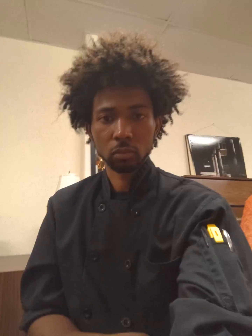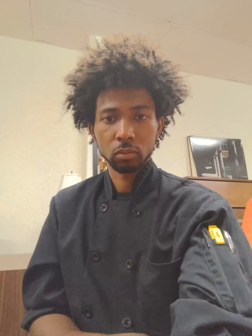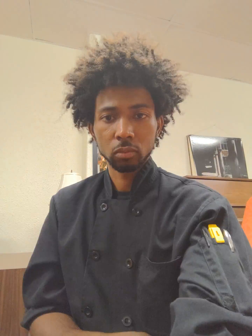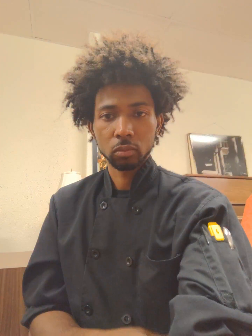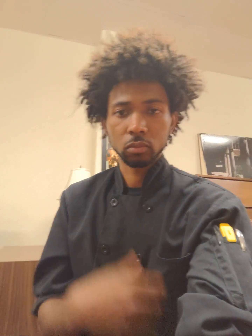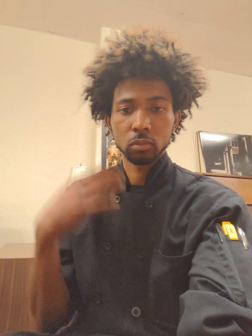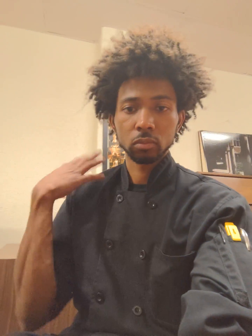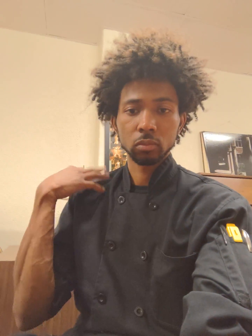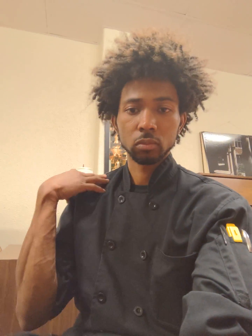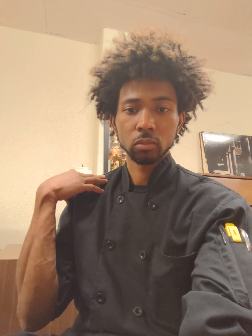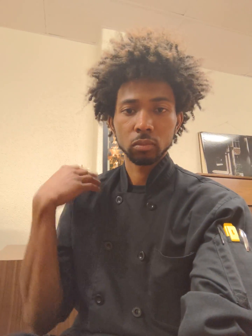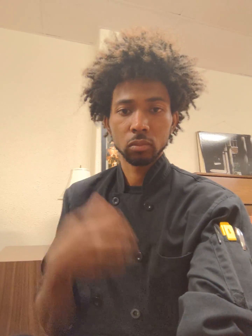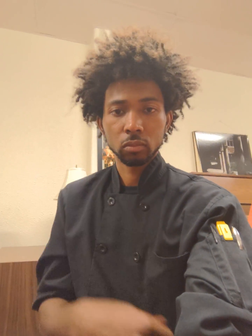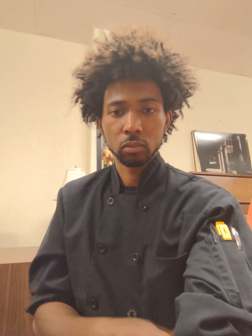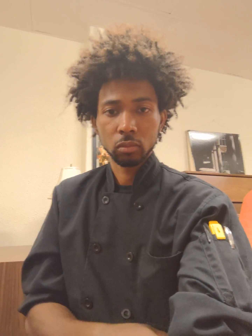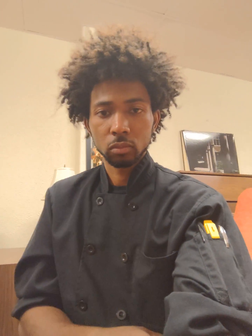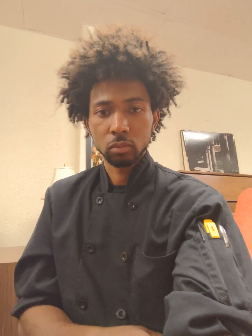shoulder